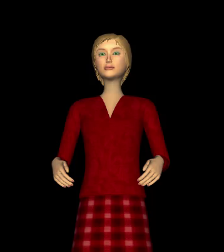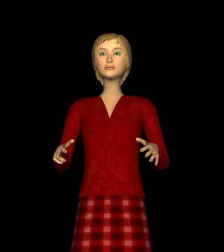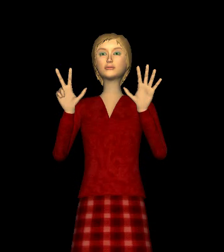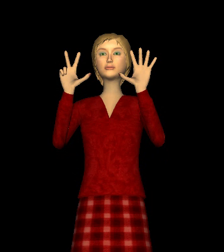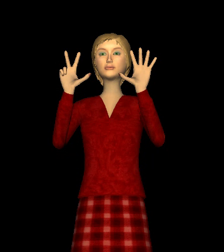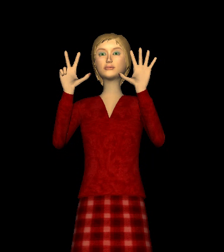8